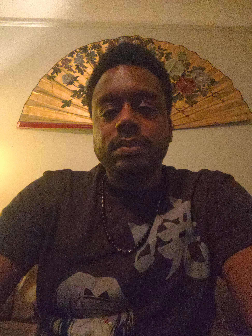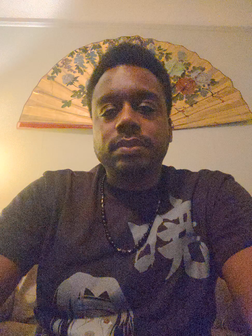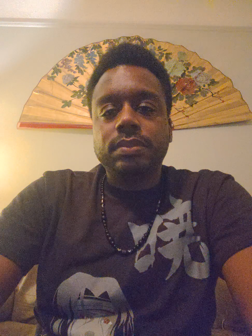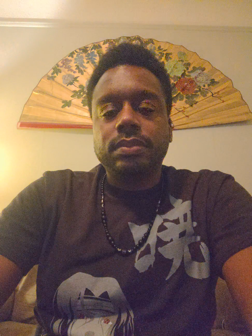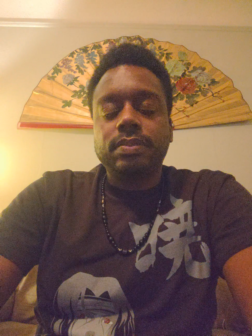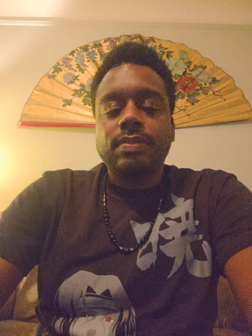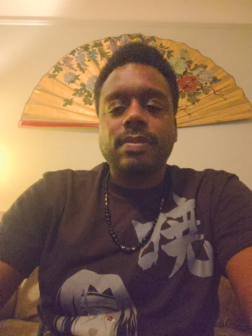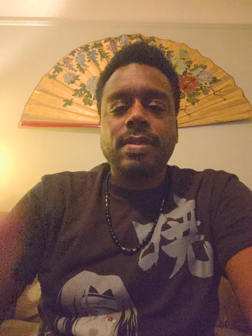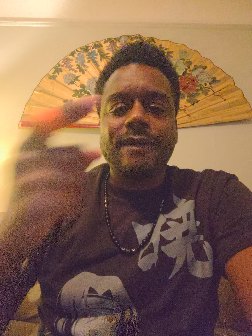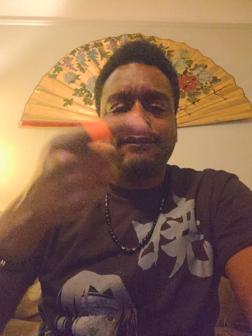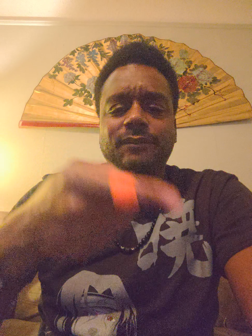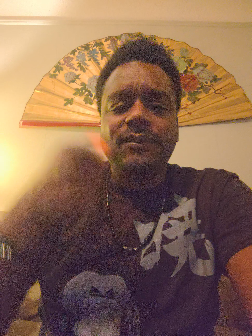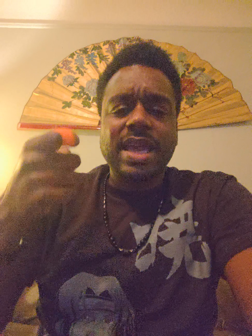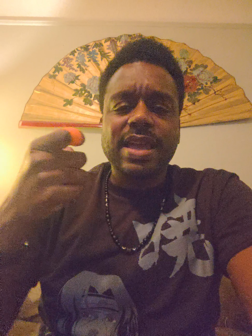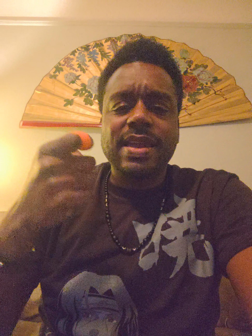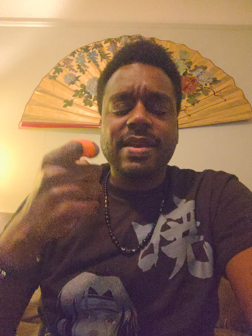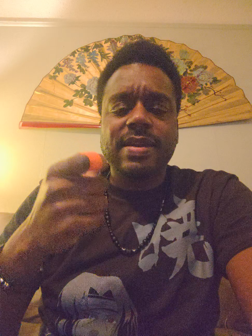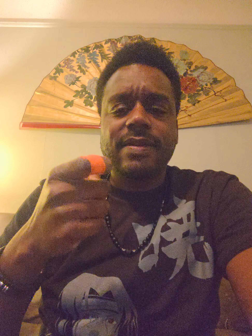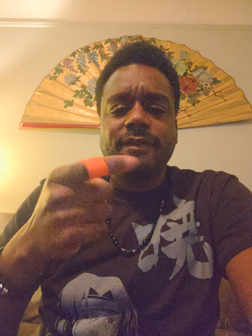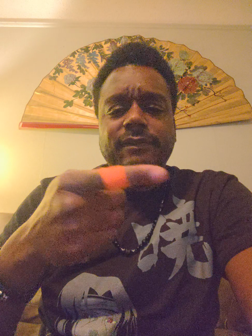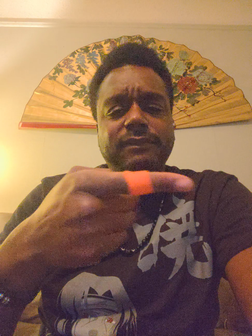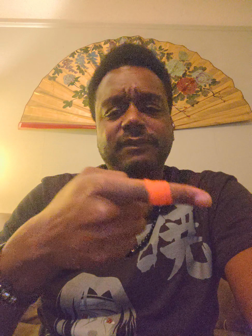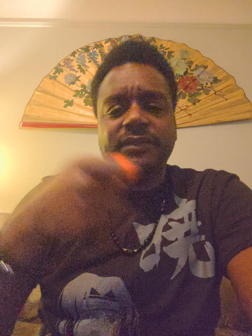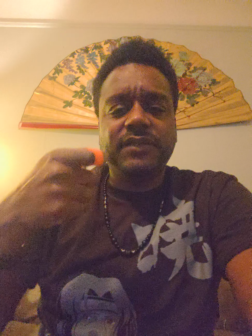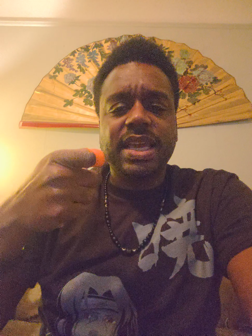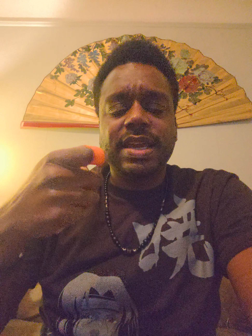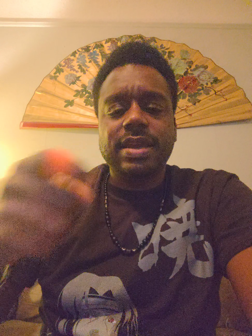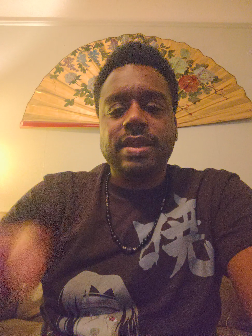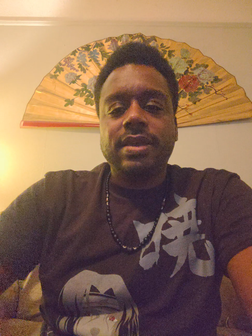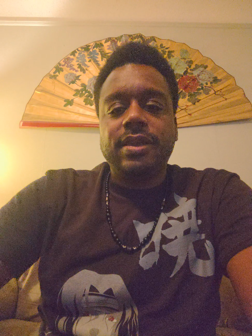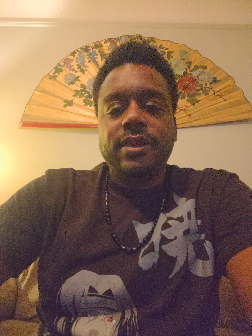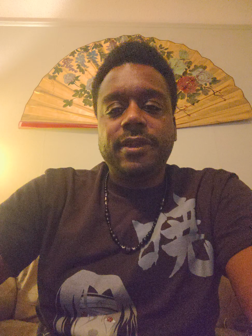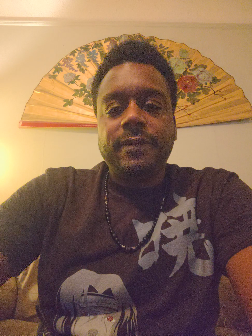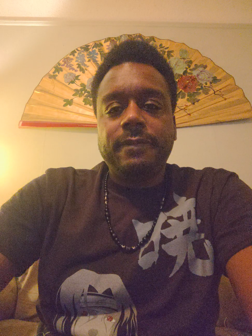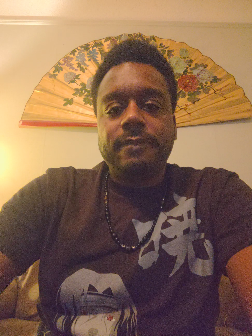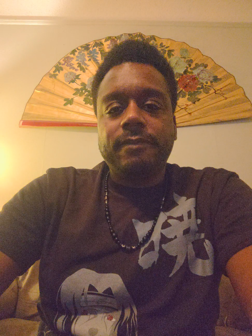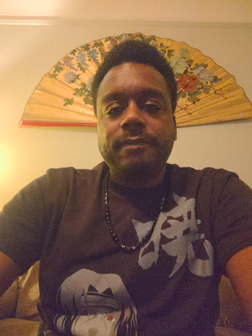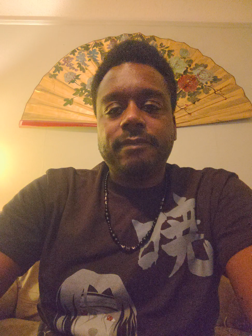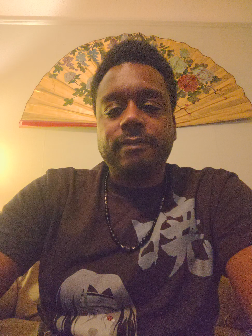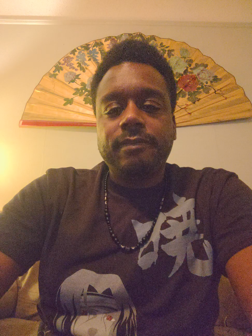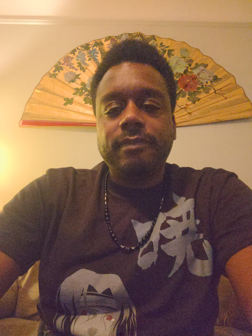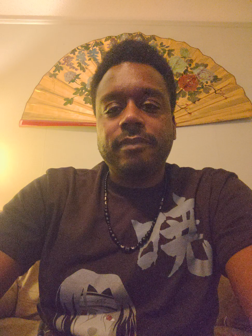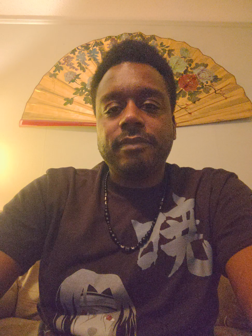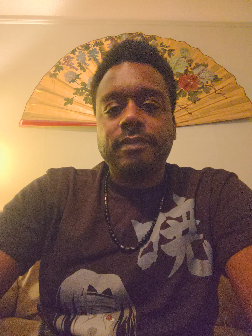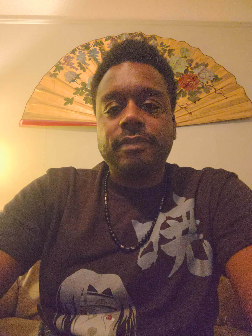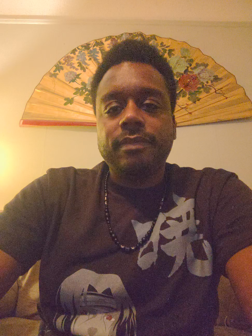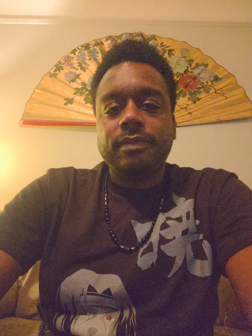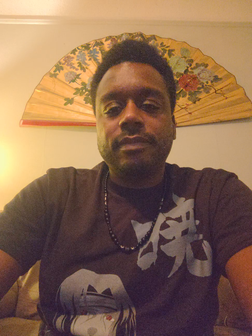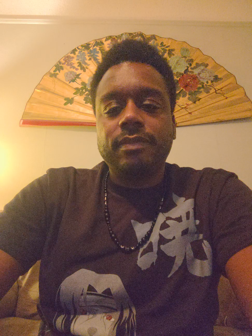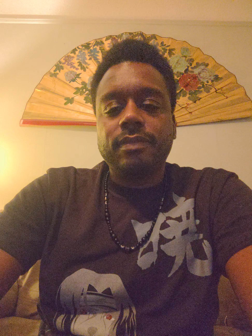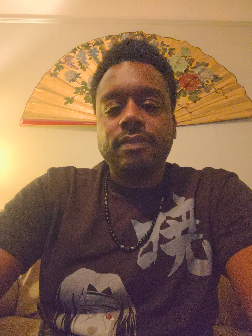fast